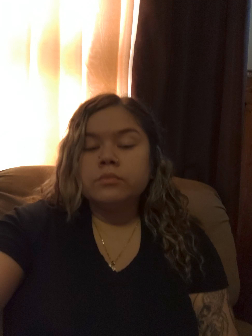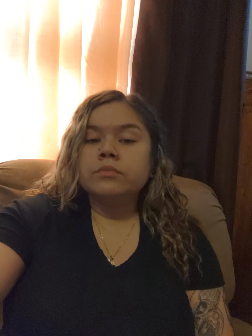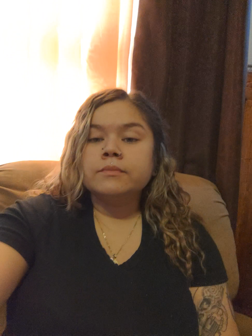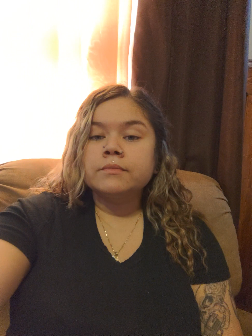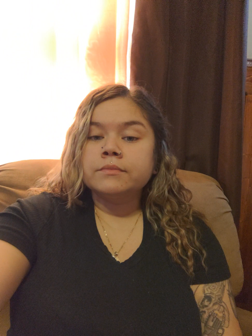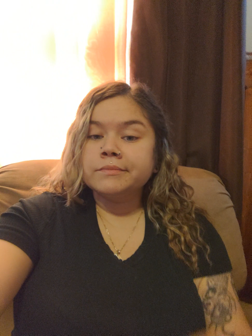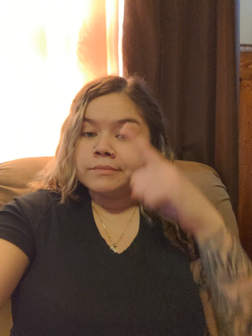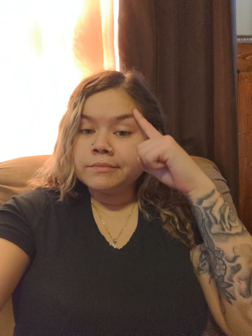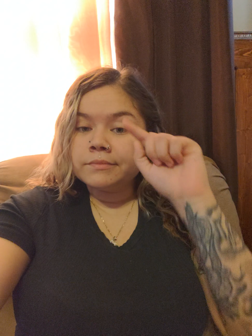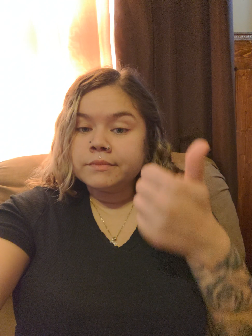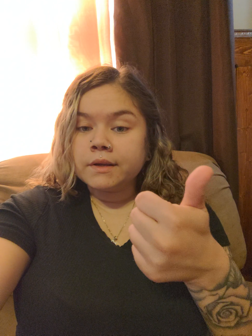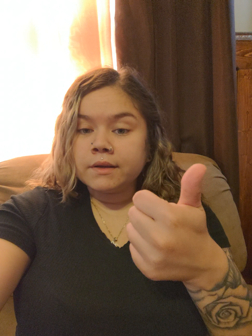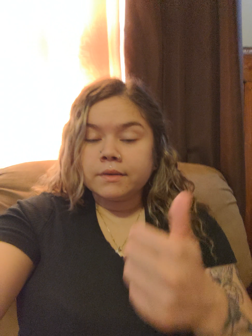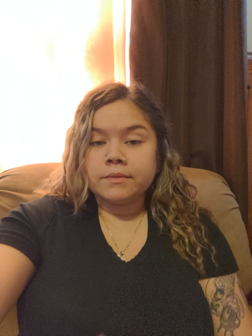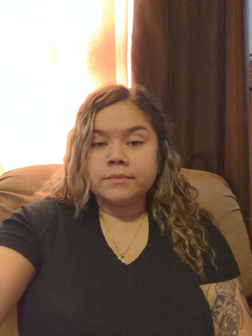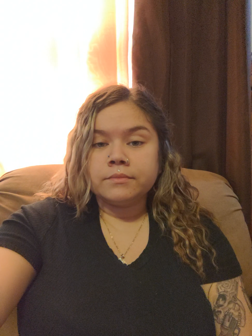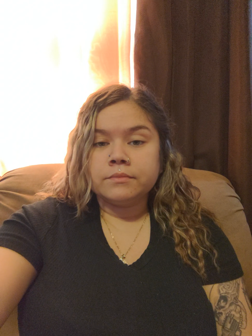dime